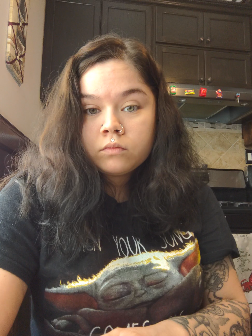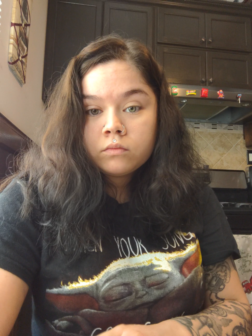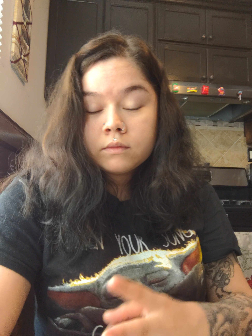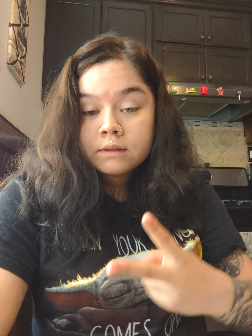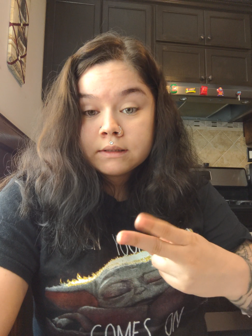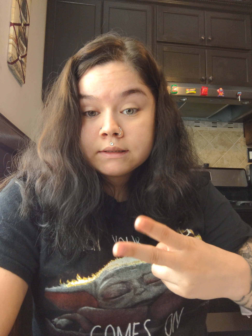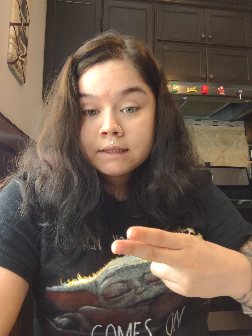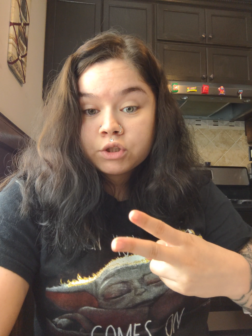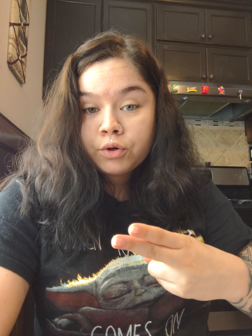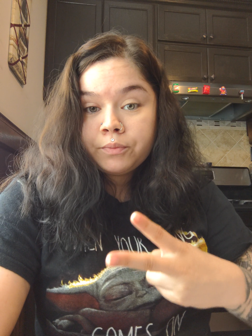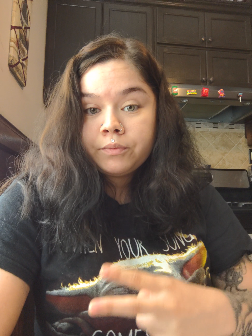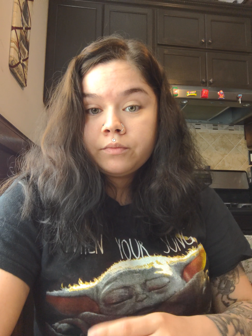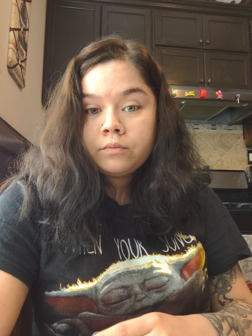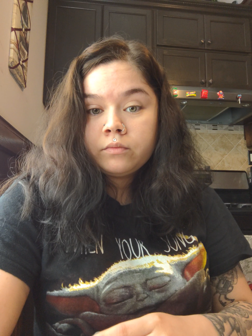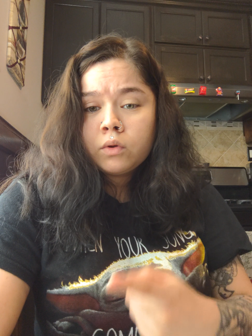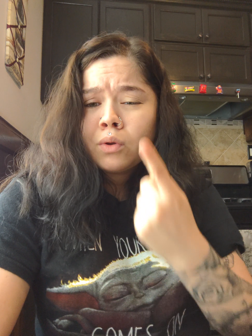scissors